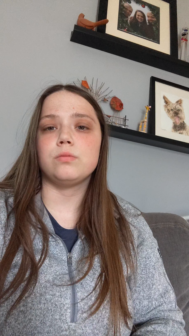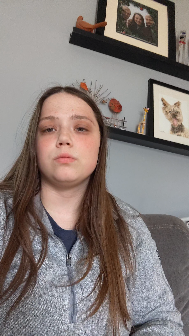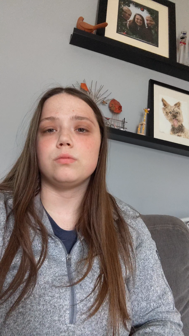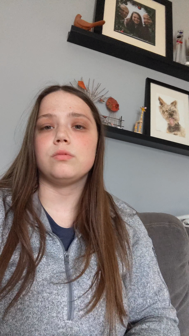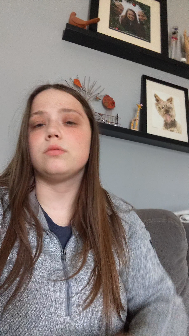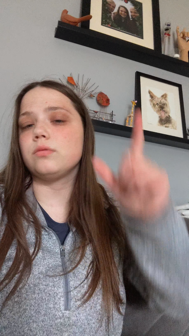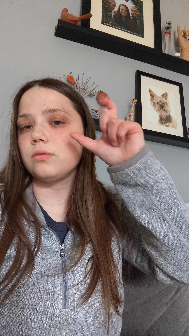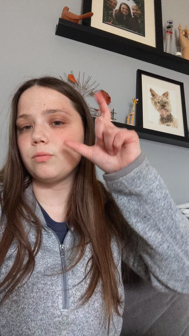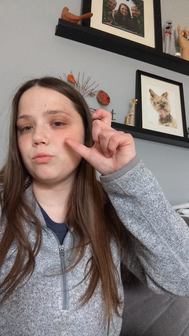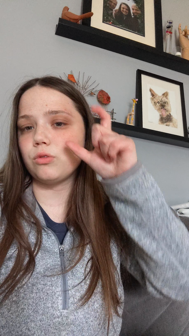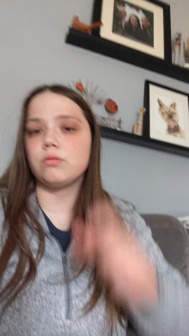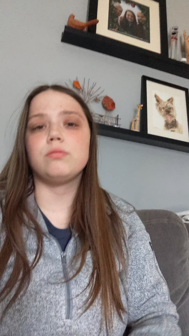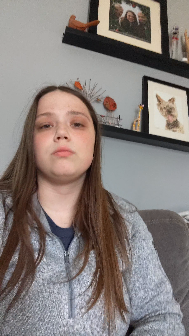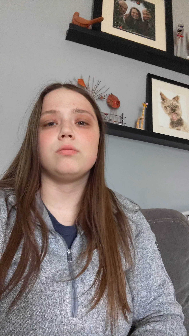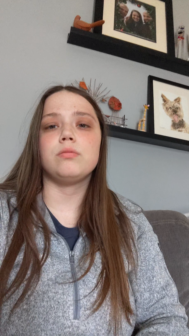camera